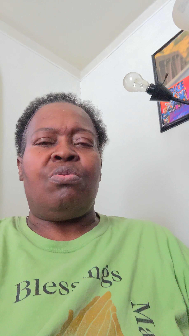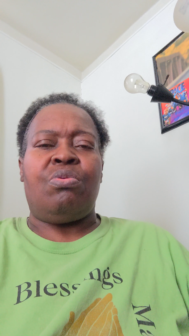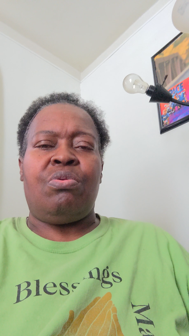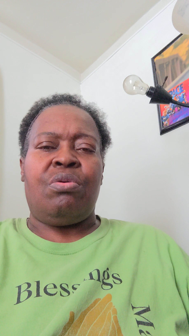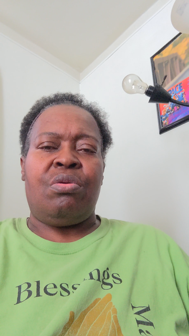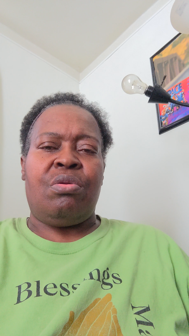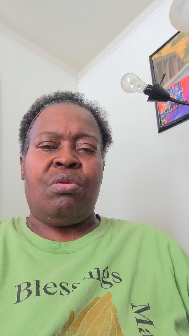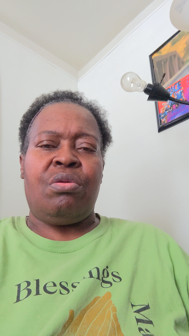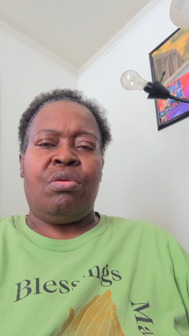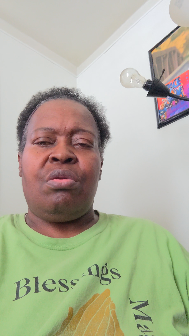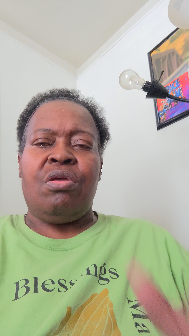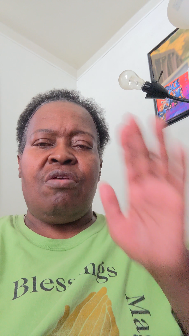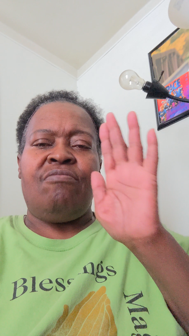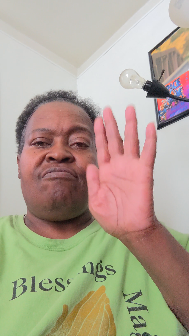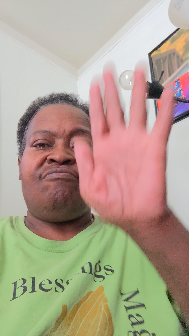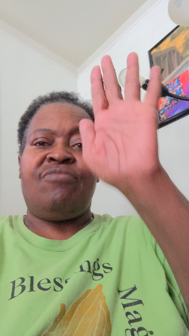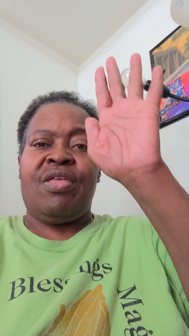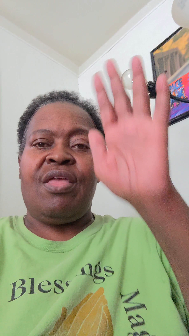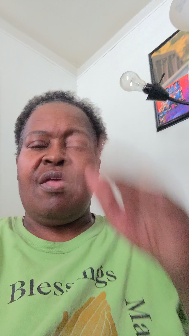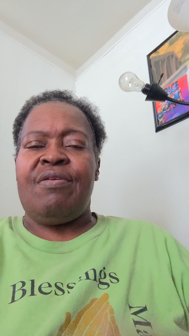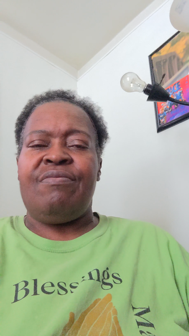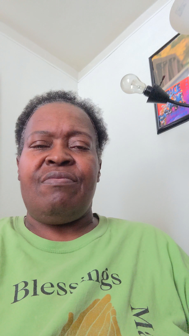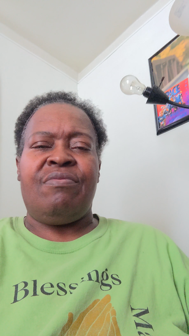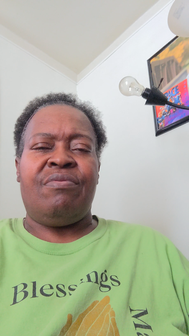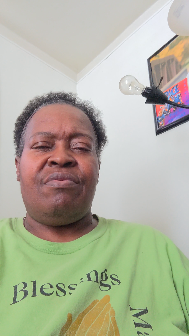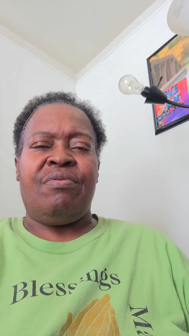give me five